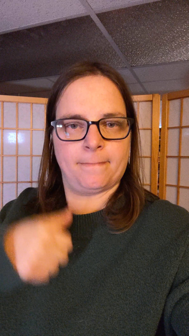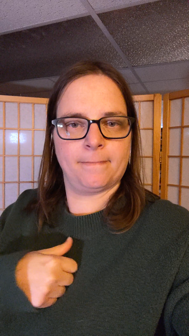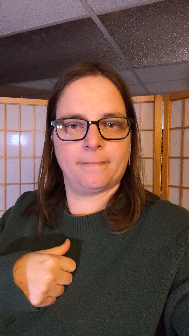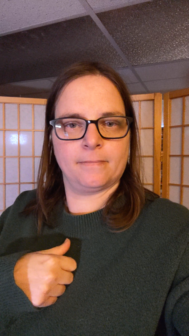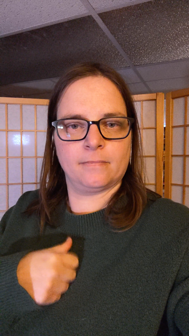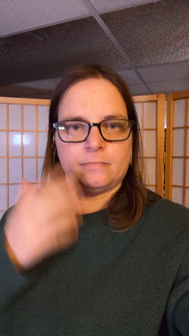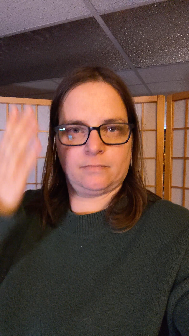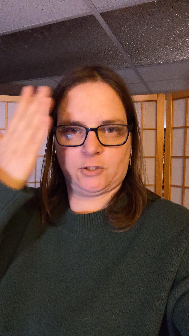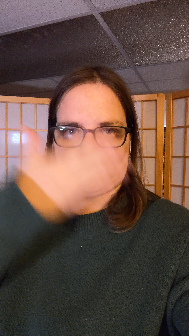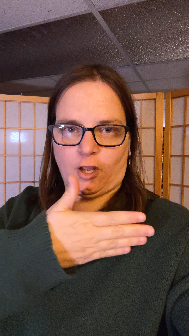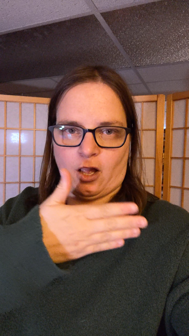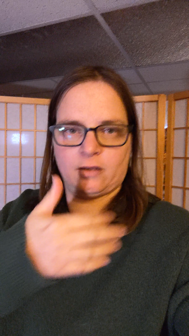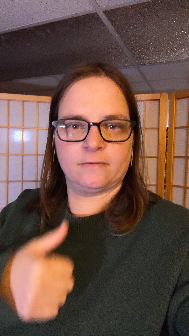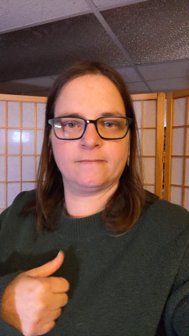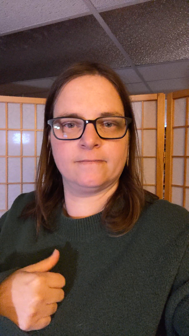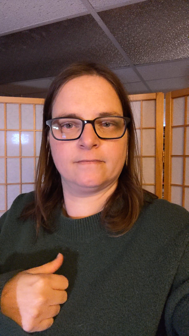dark